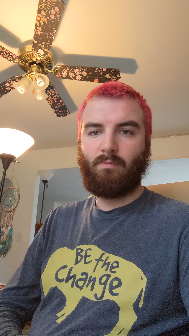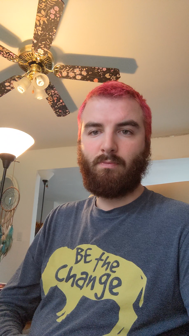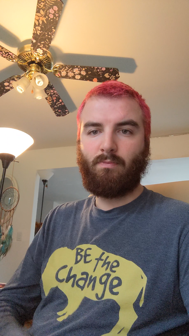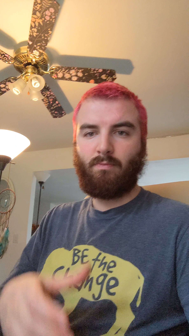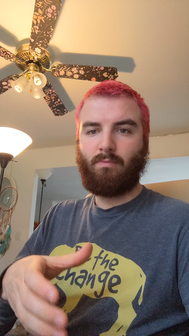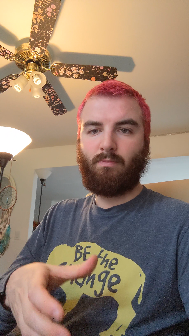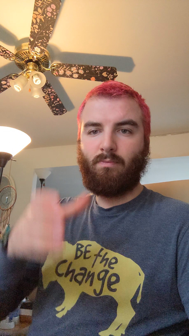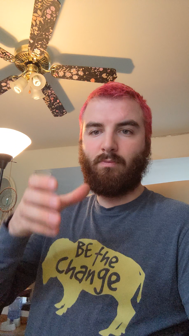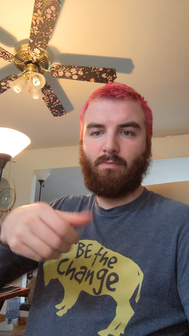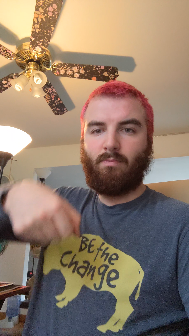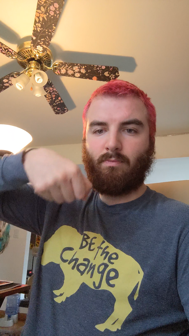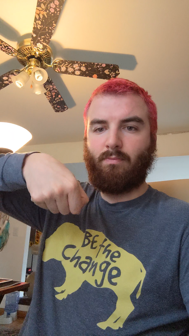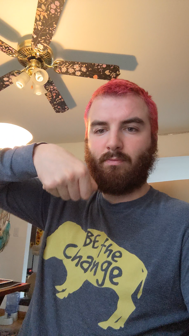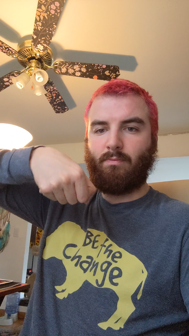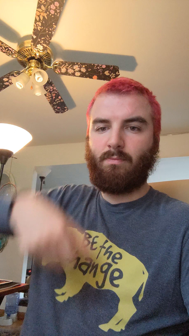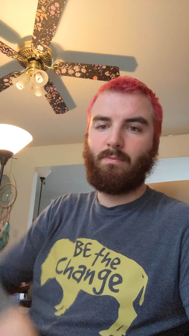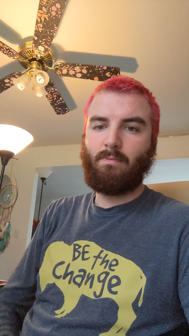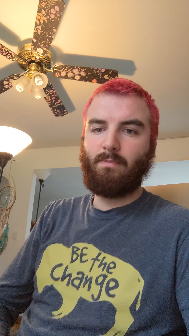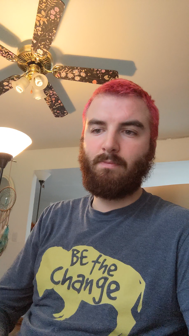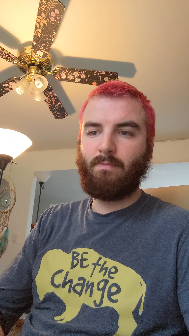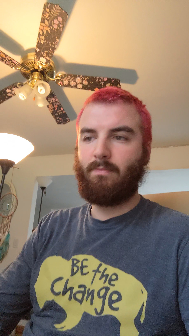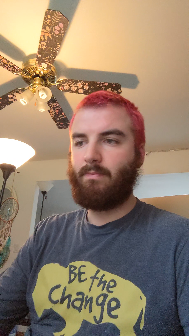bucket